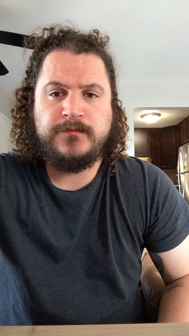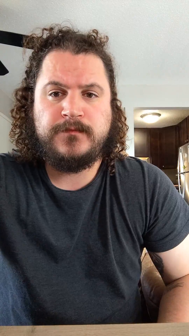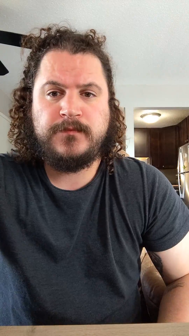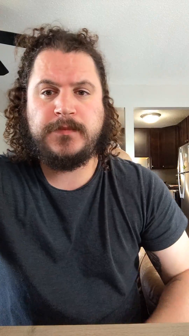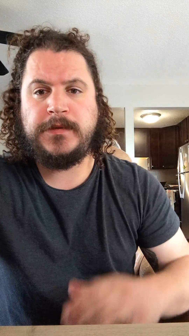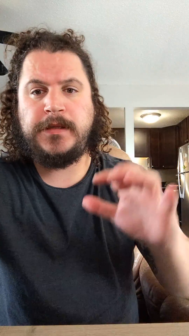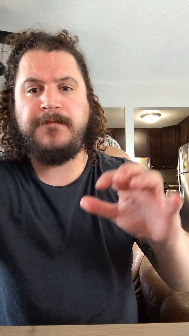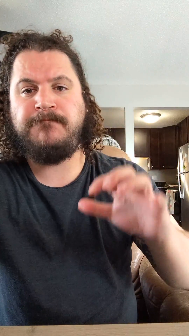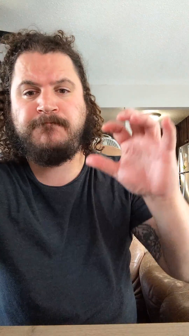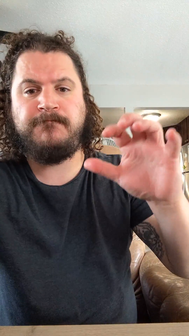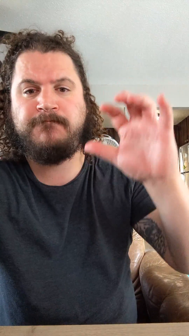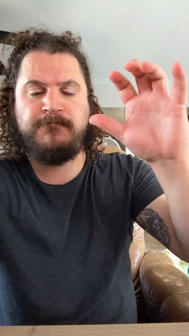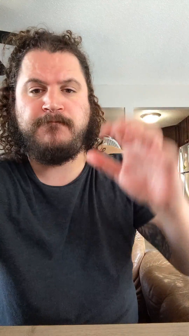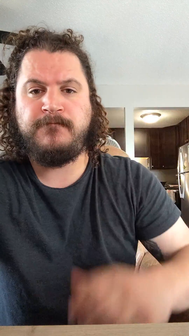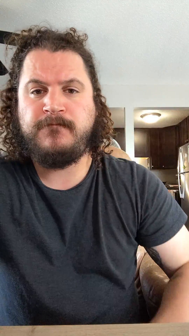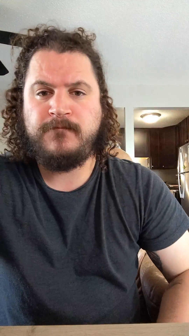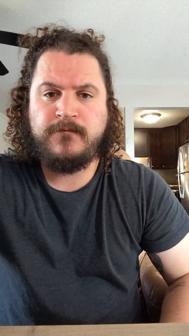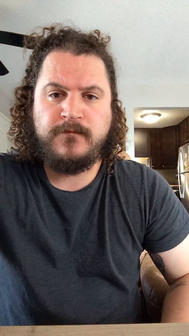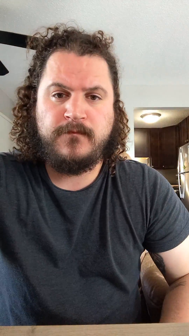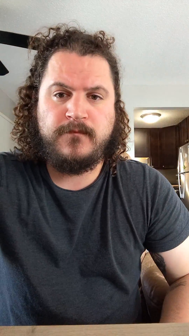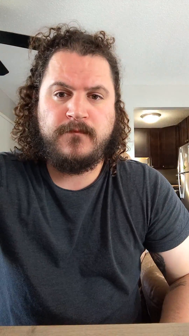climb